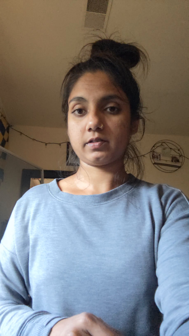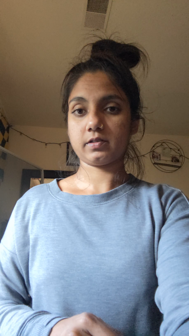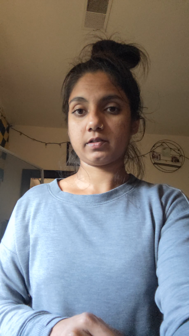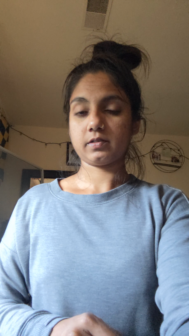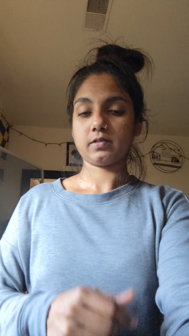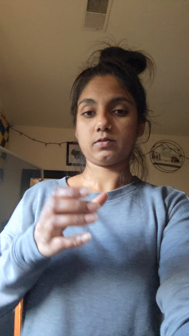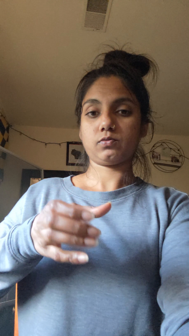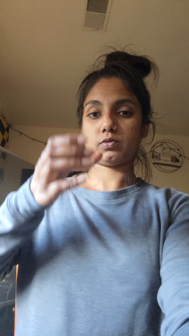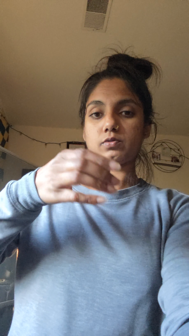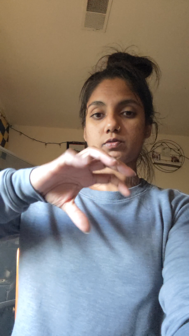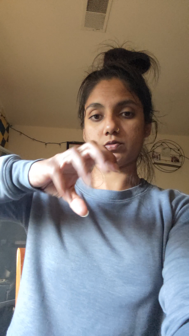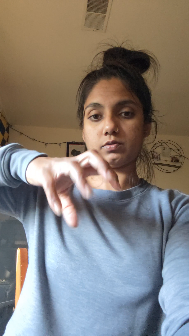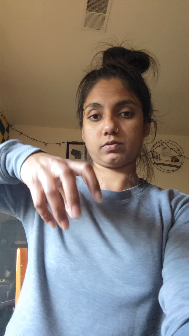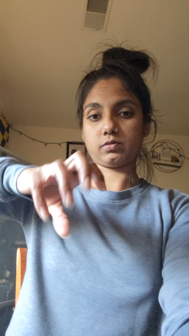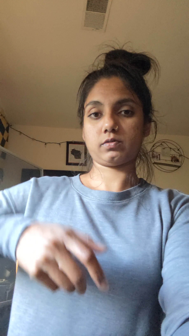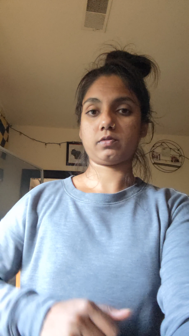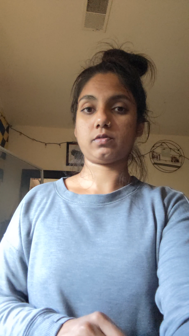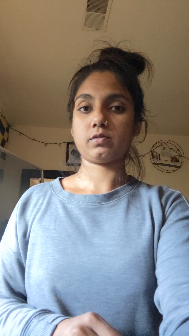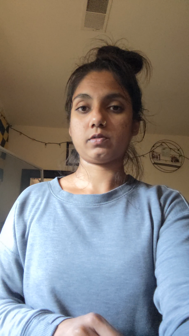jar